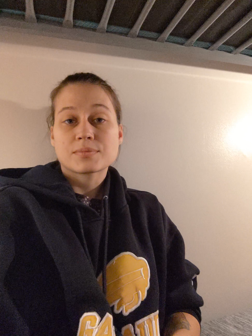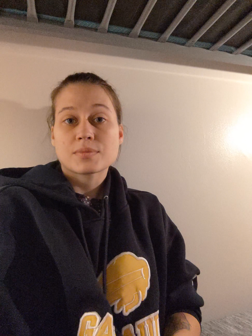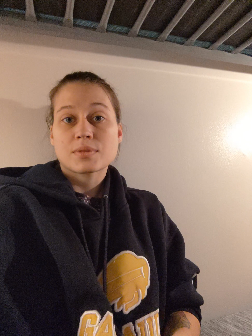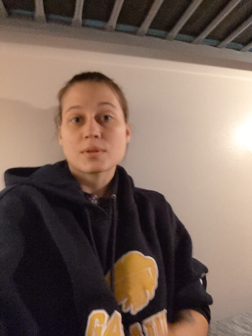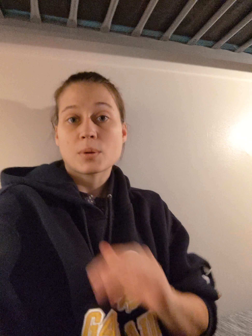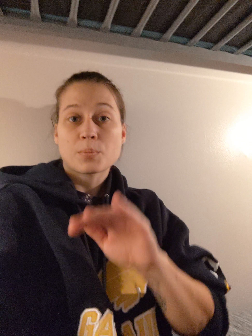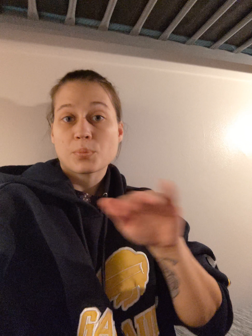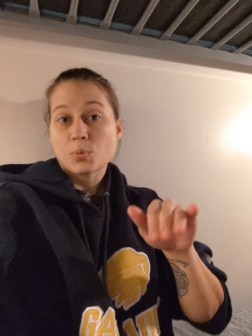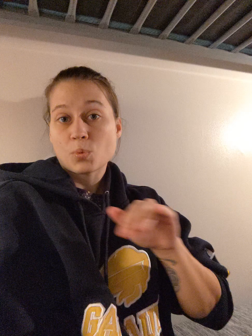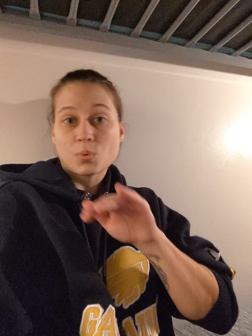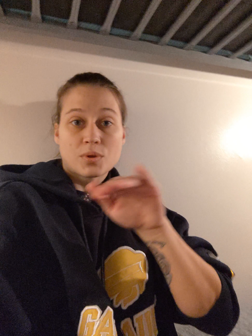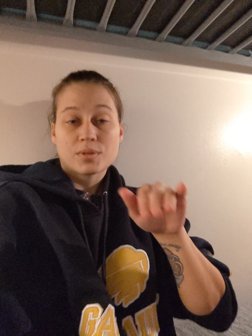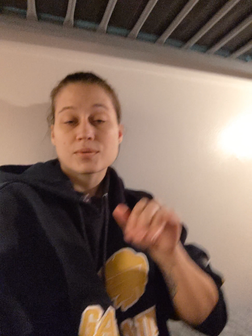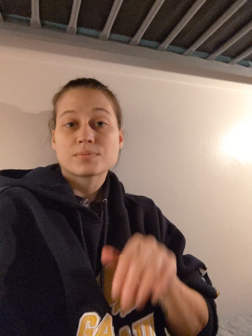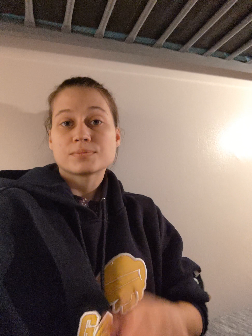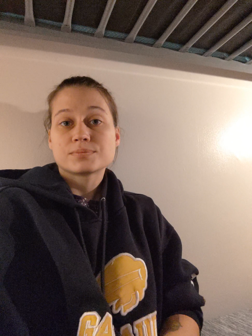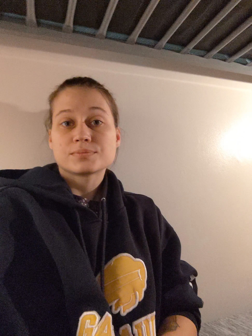pool